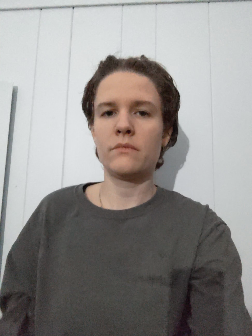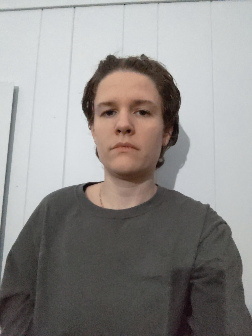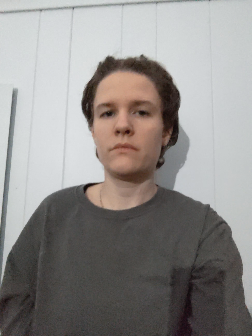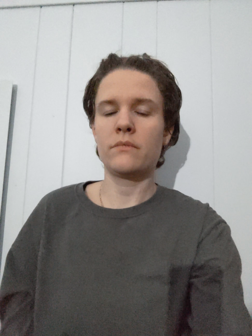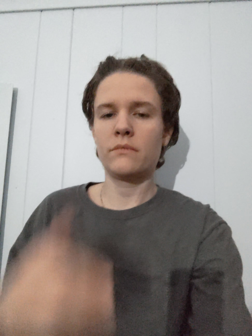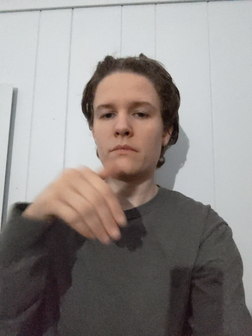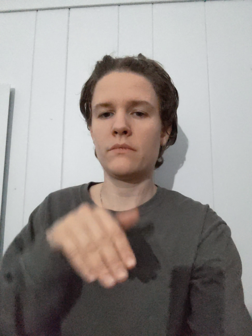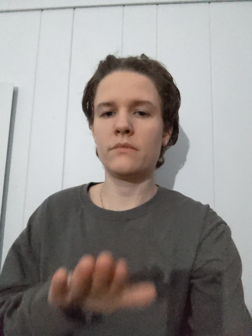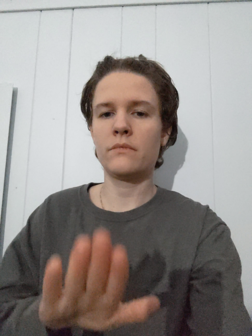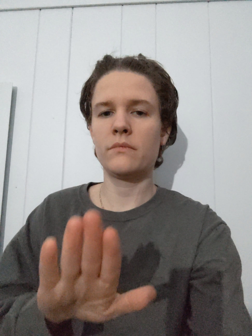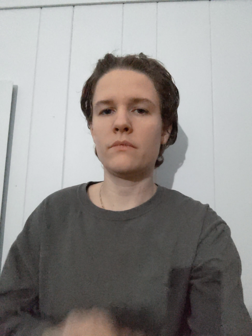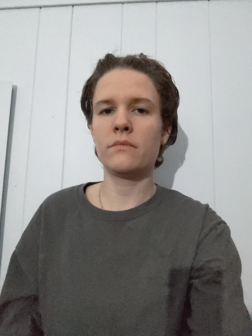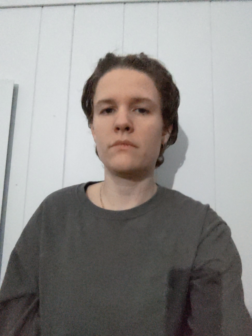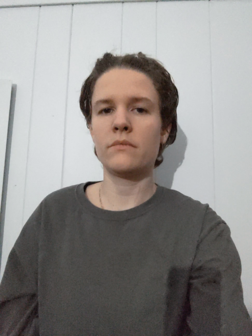into